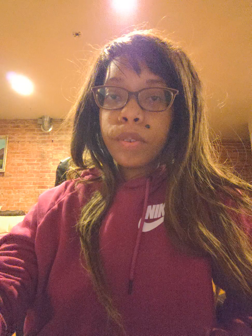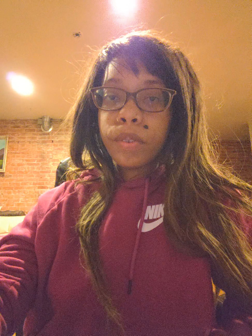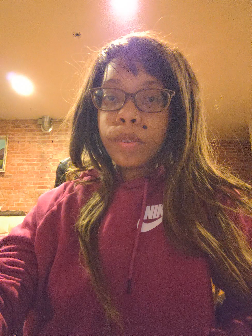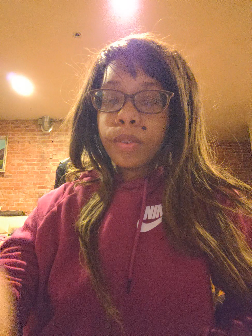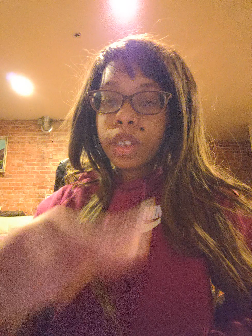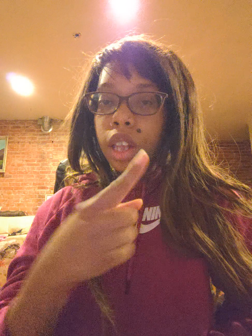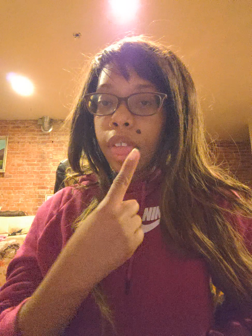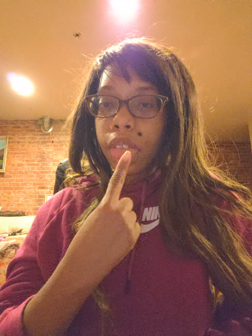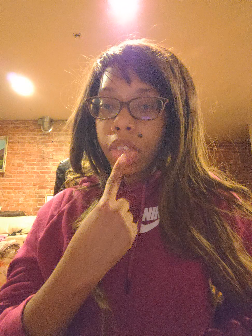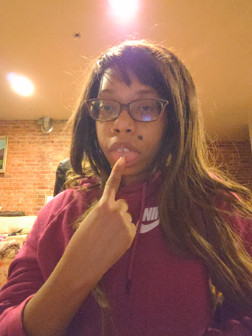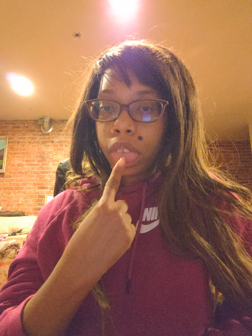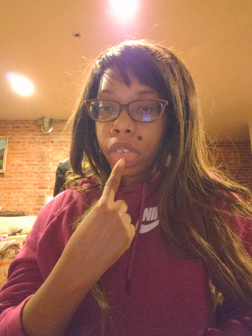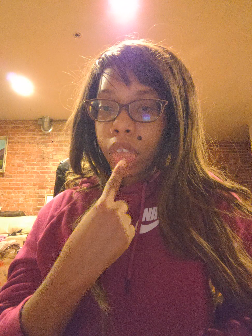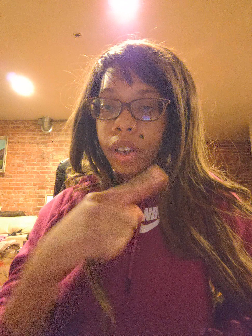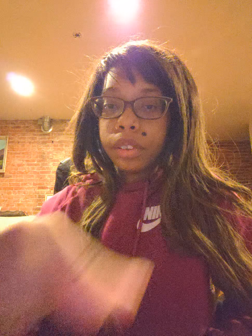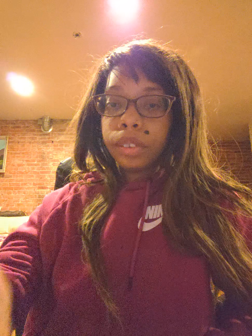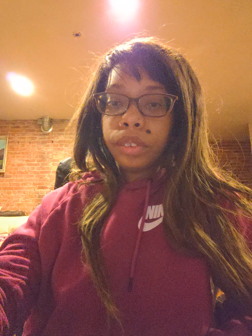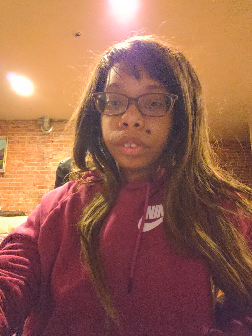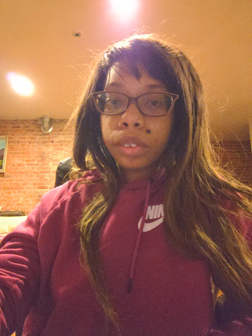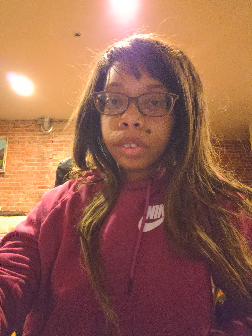tongue